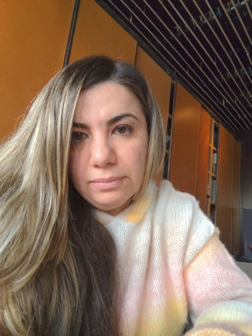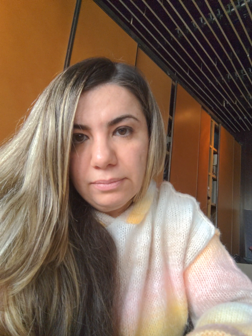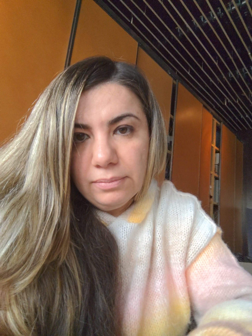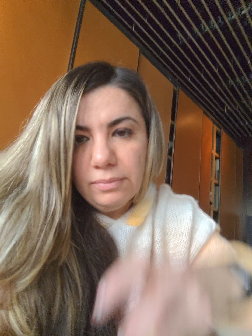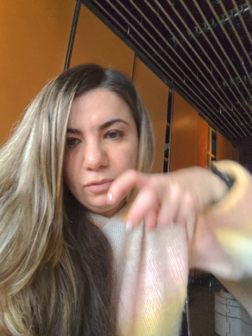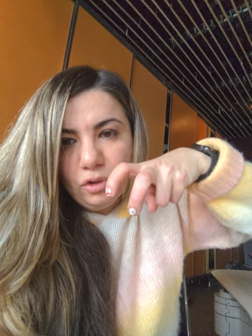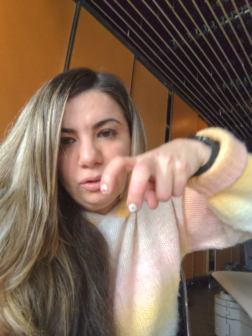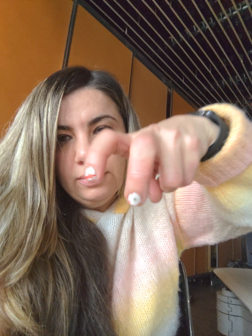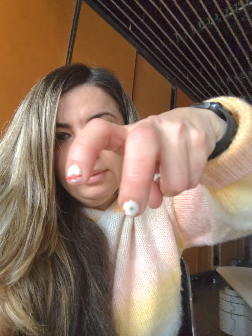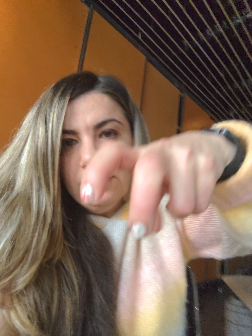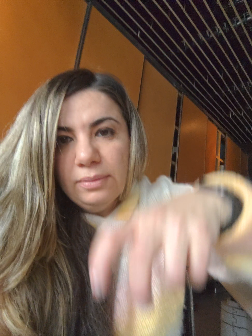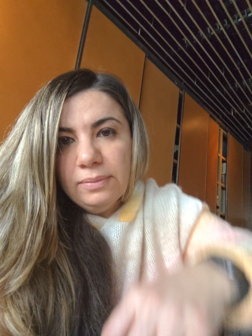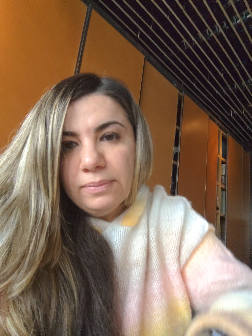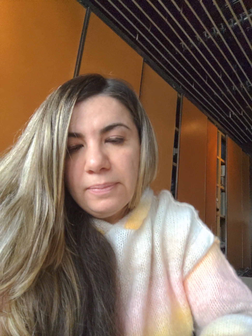ride